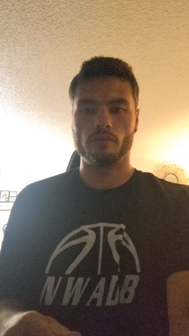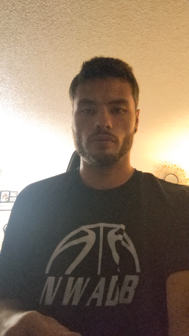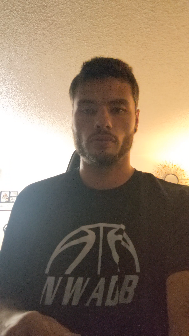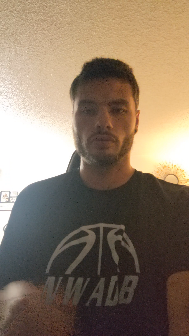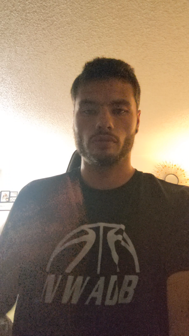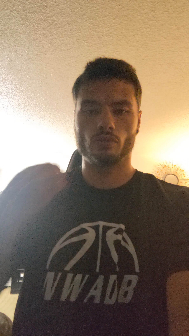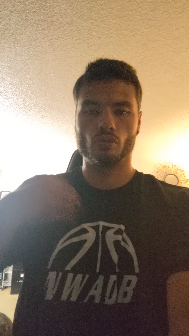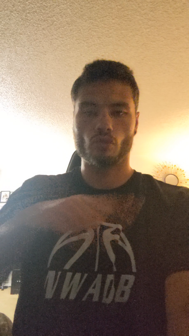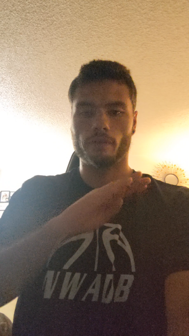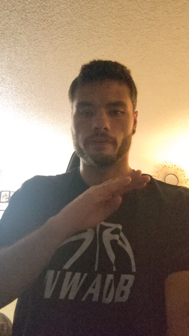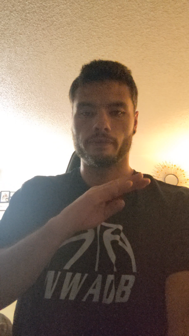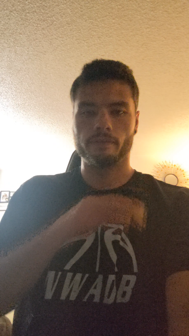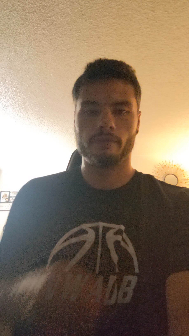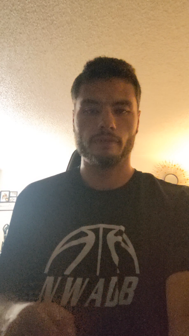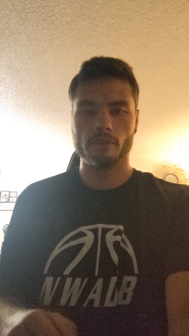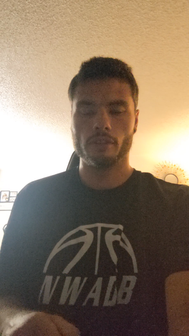scarf